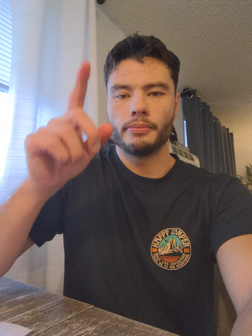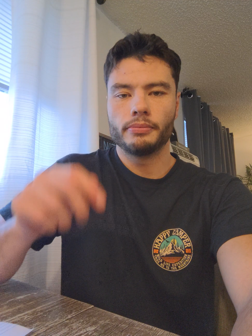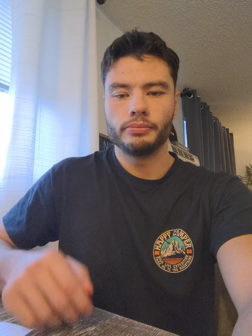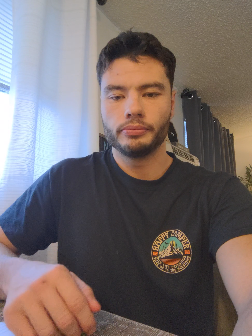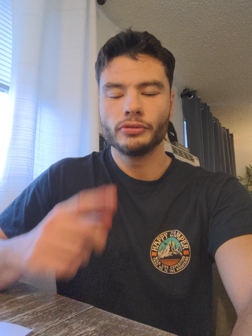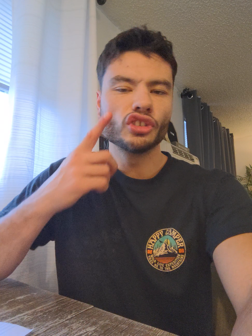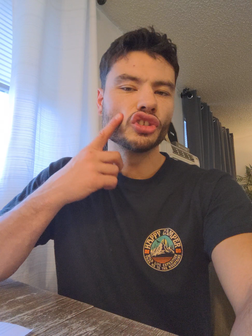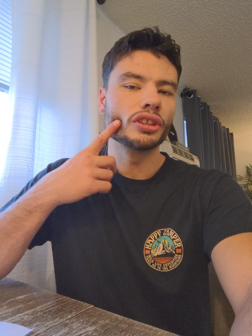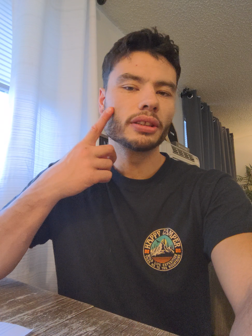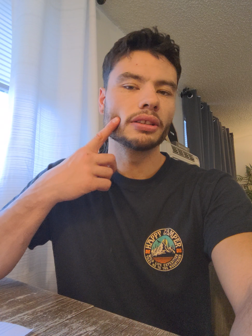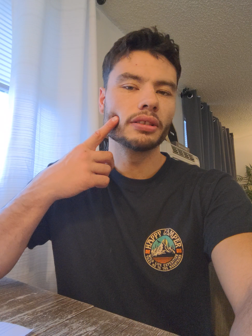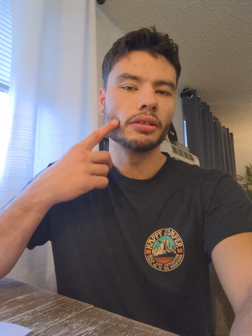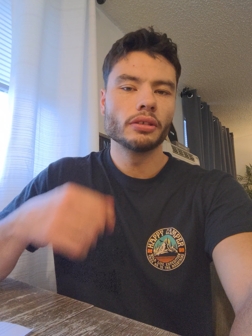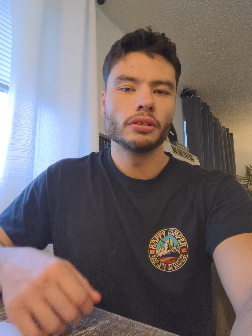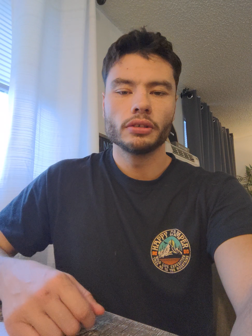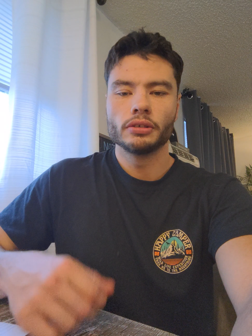cheek